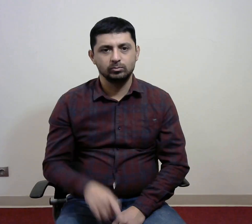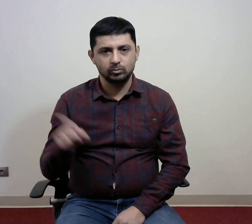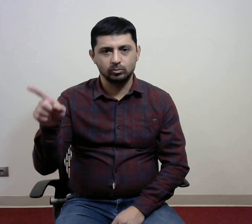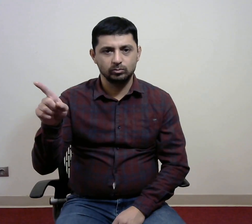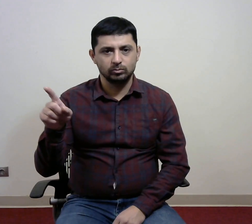O